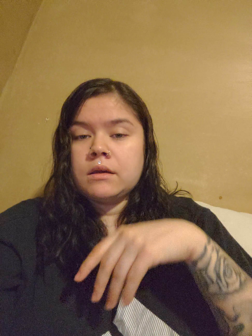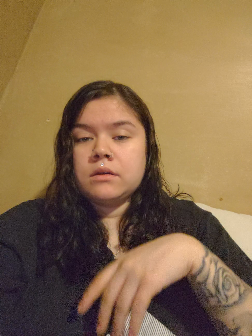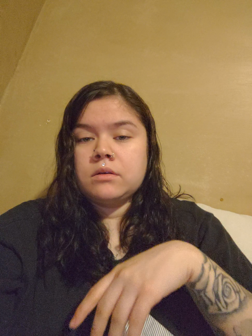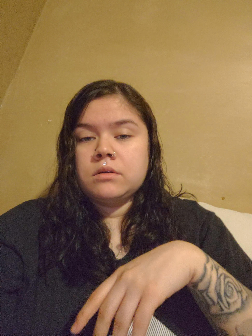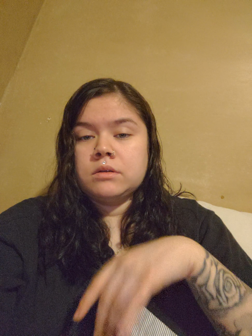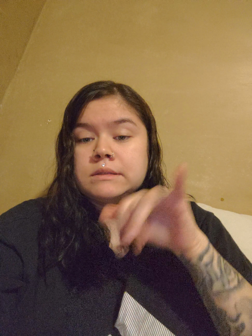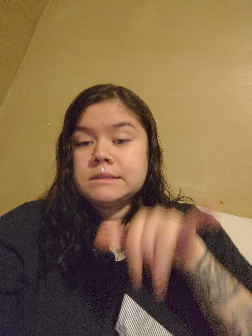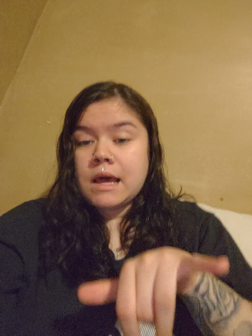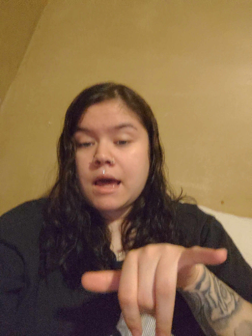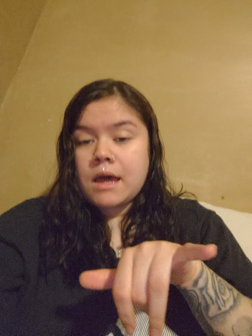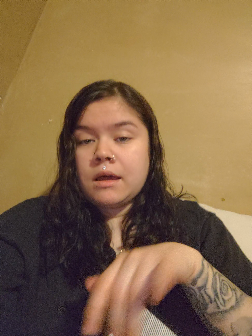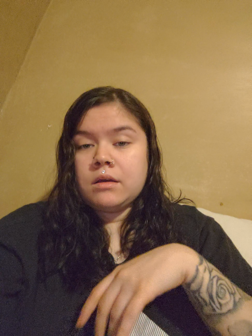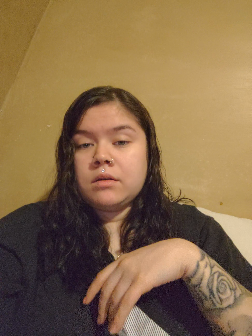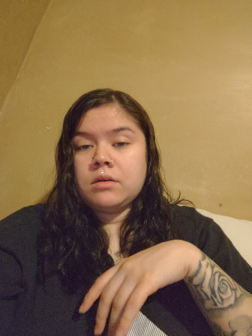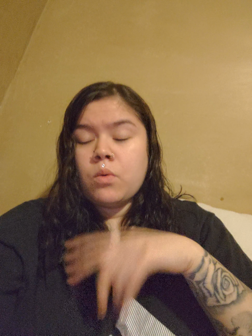stay